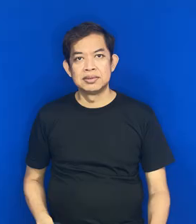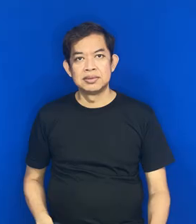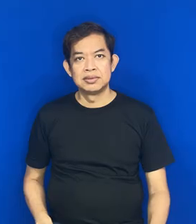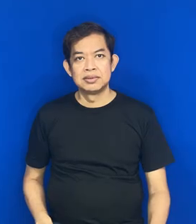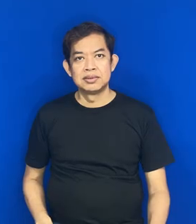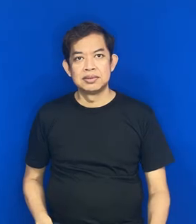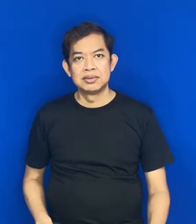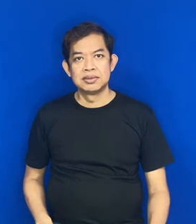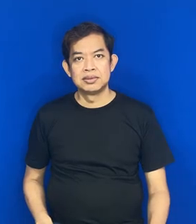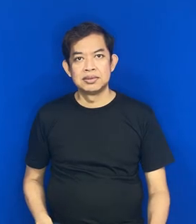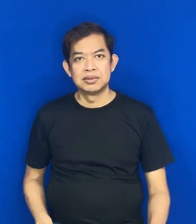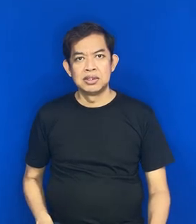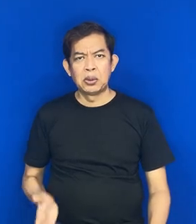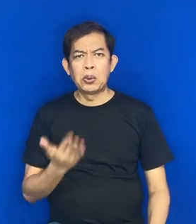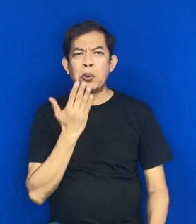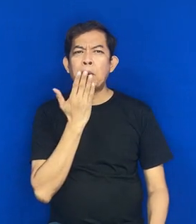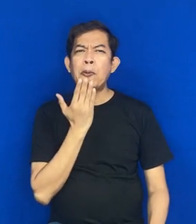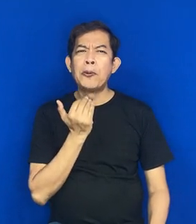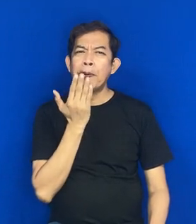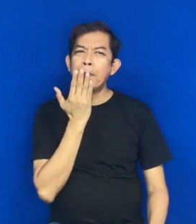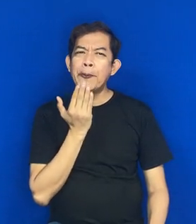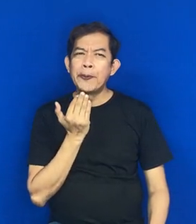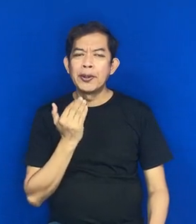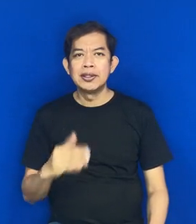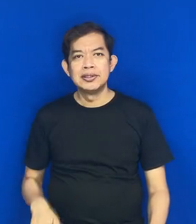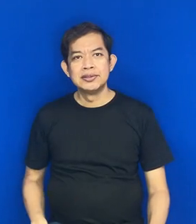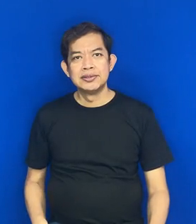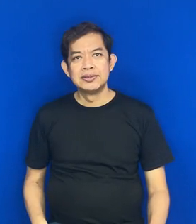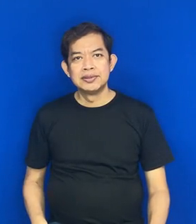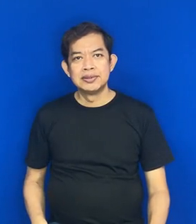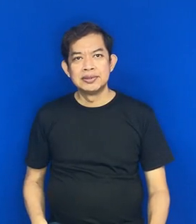sugar